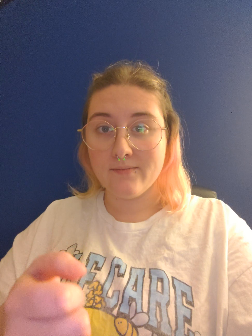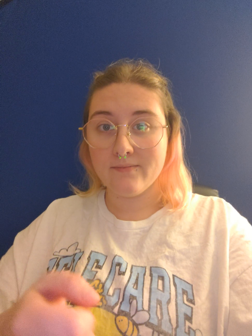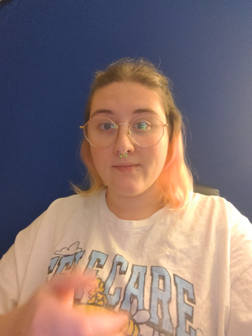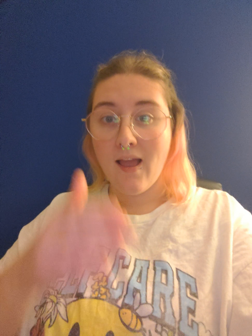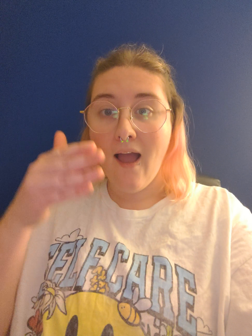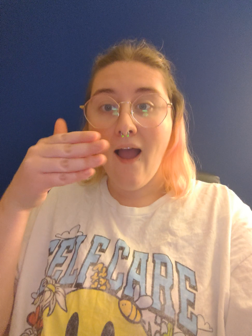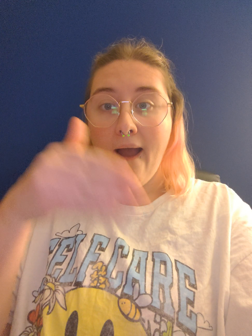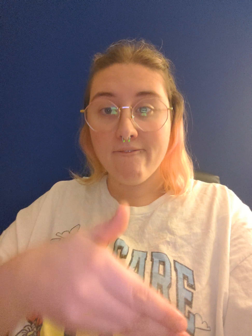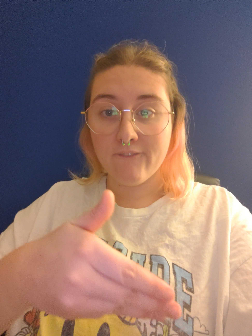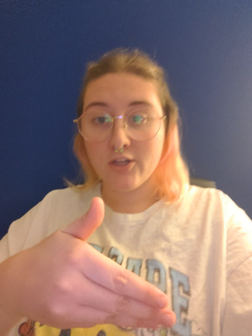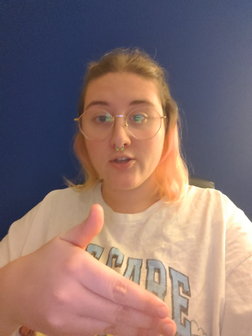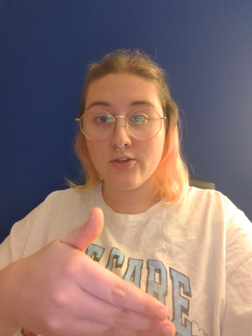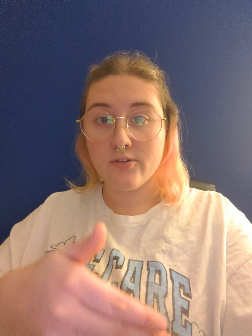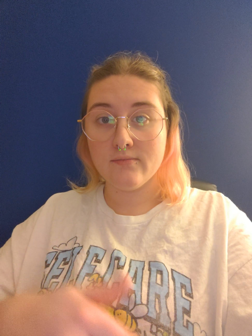after